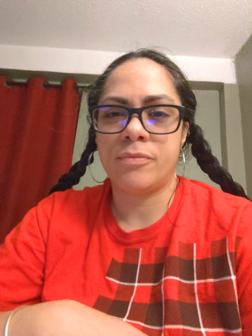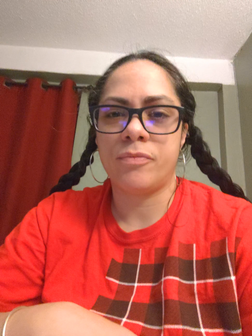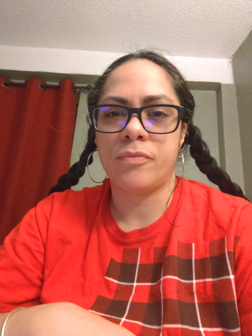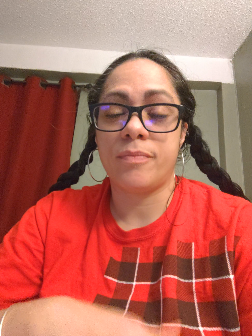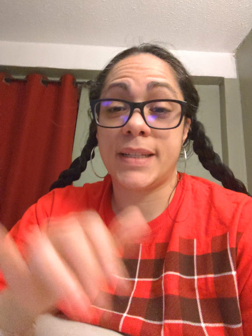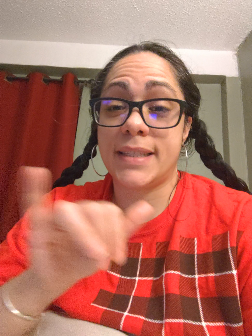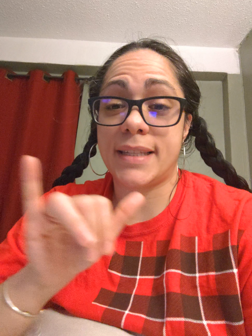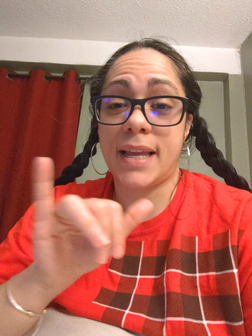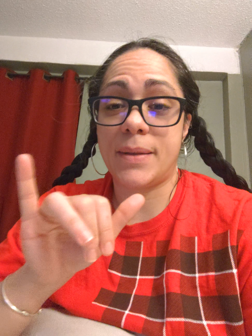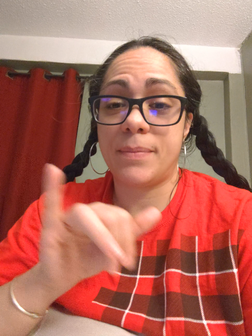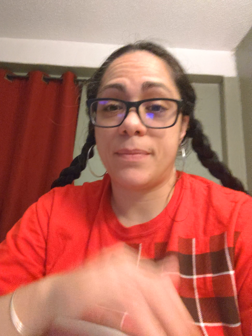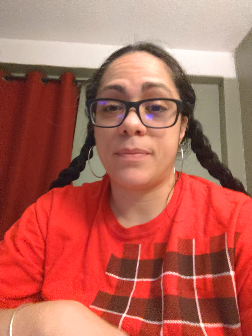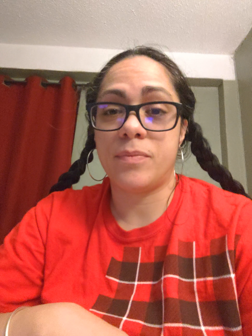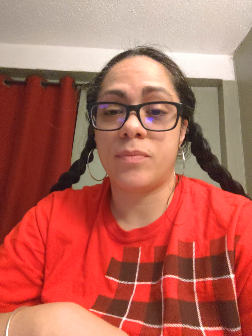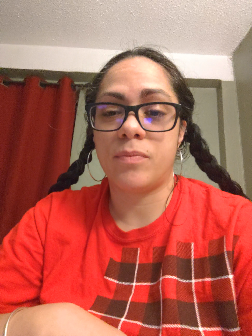same